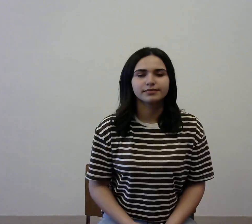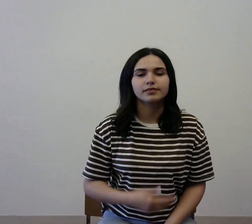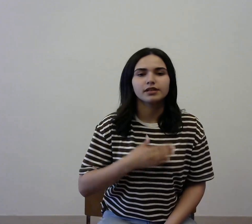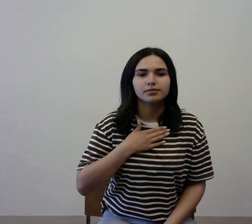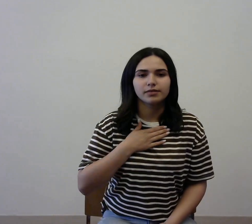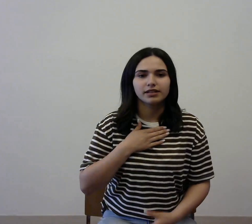mən